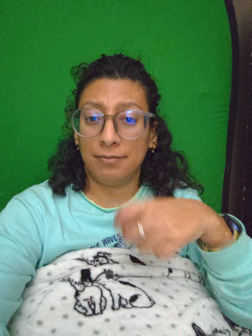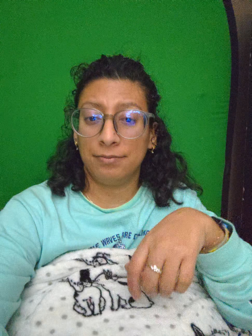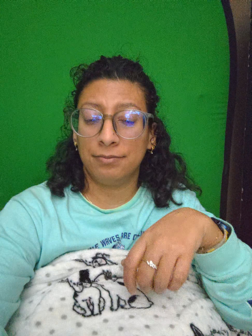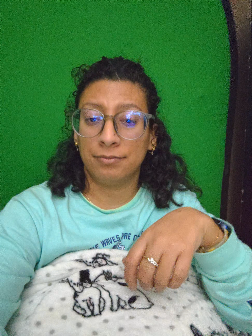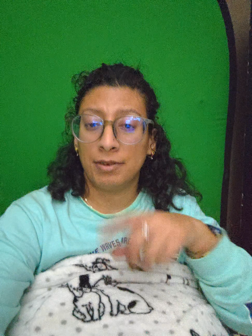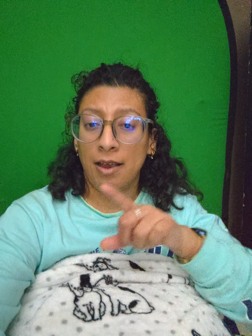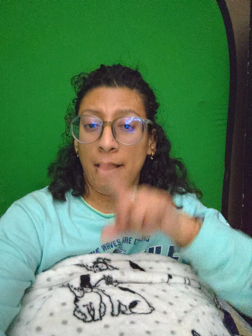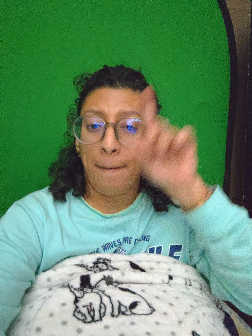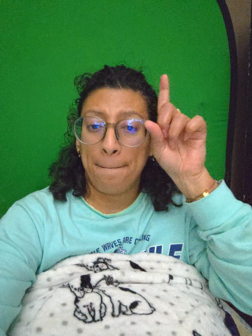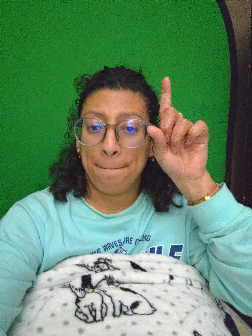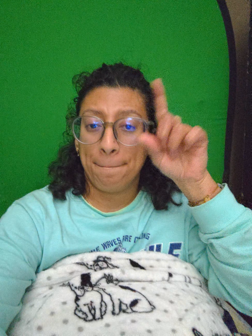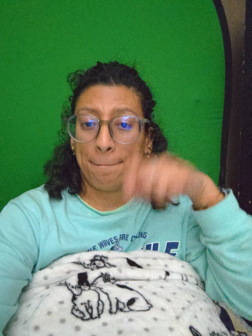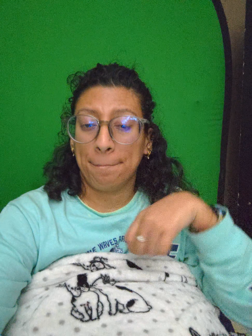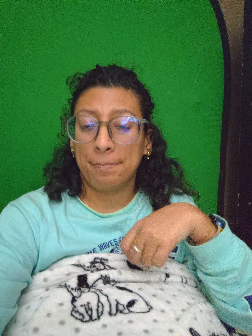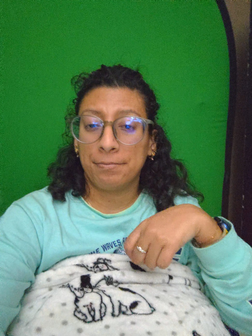up